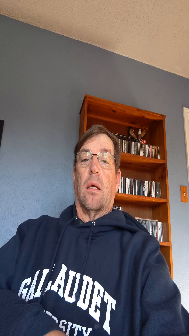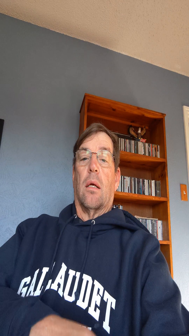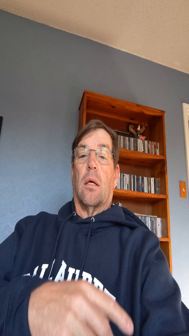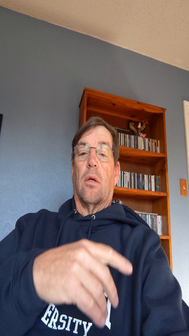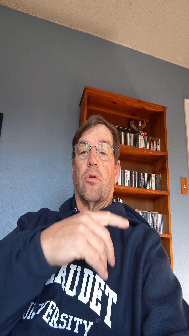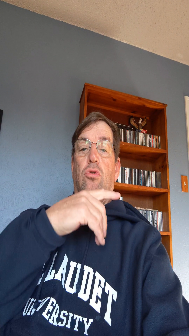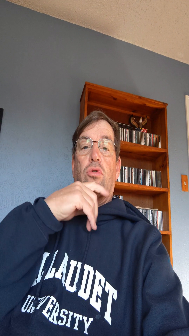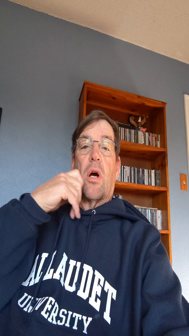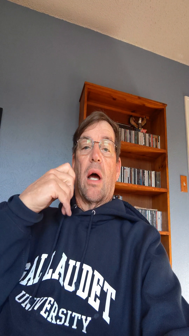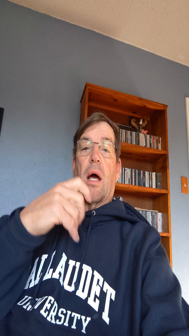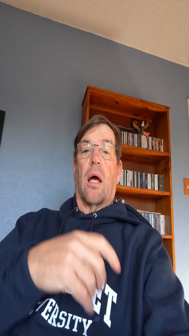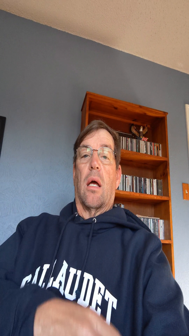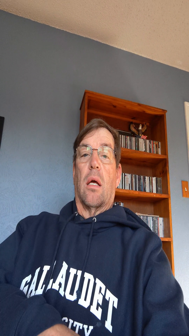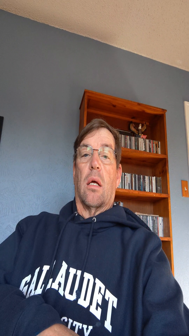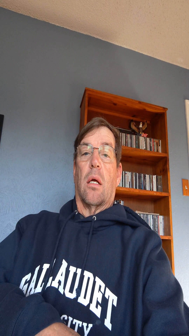dry